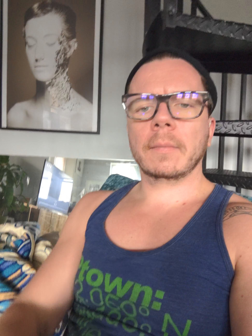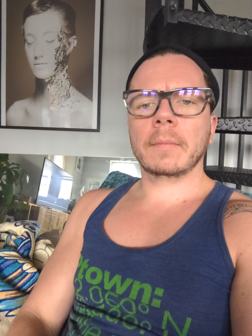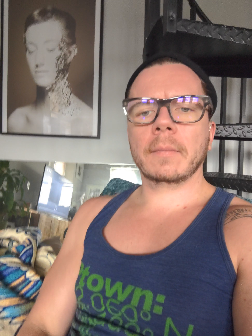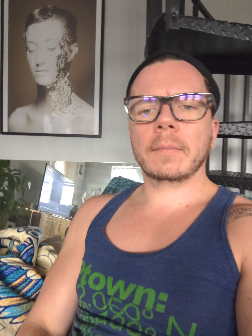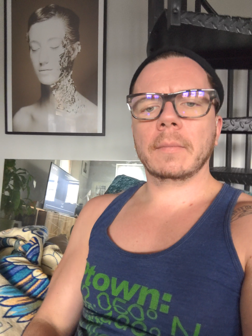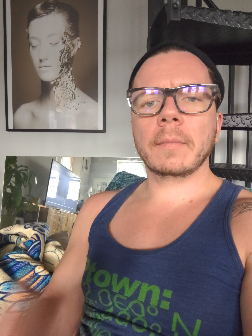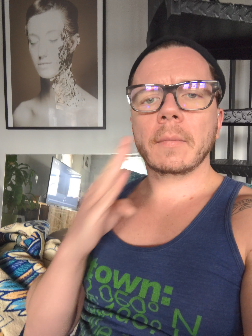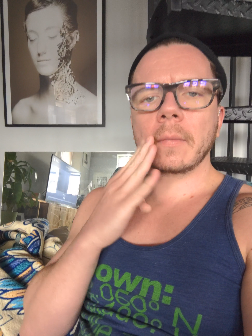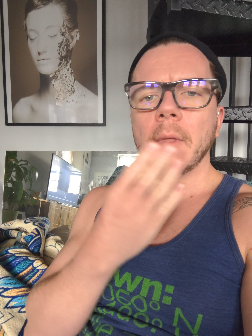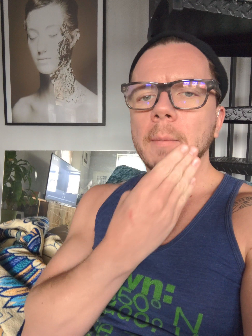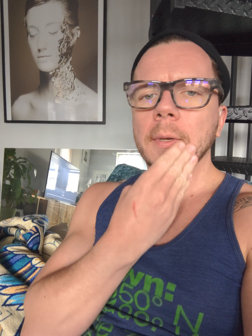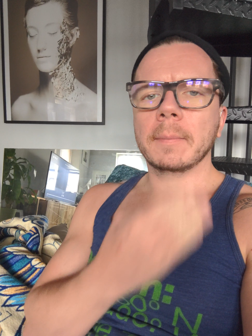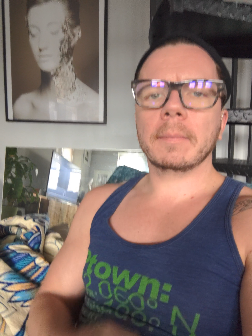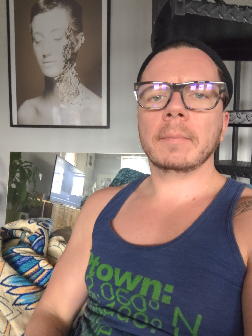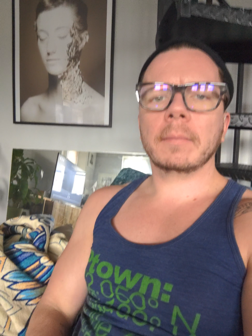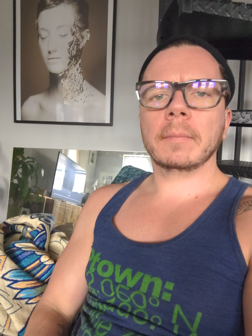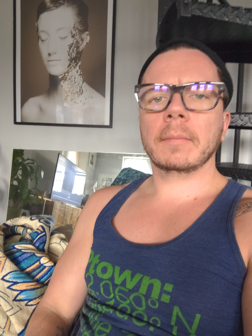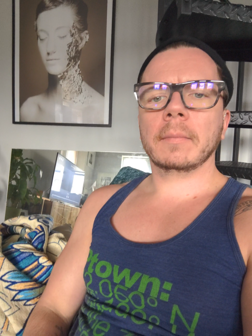napkin